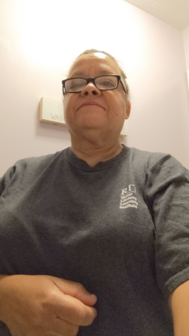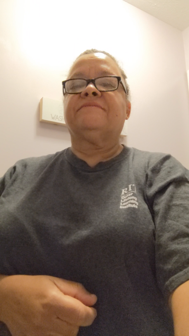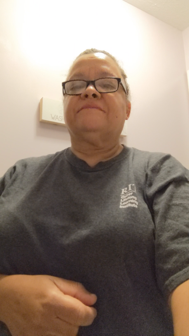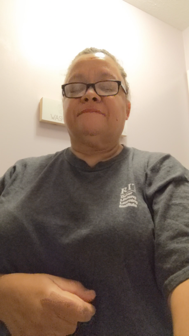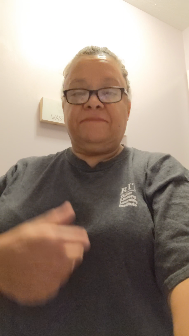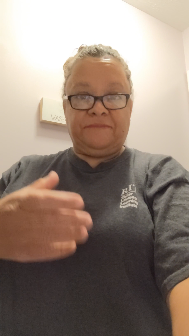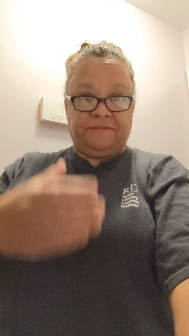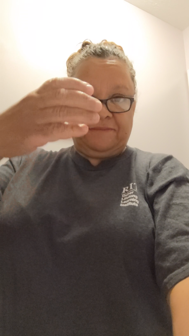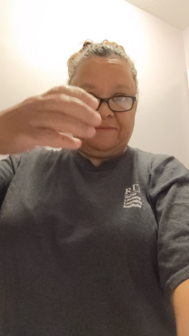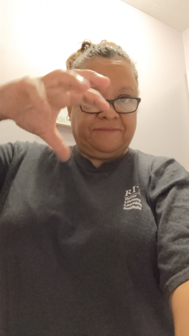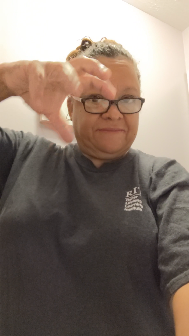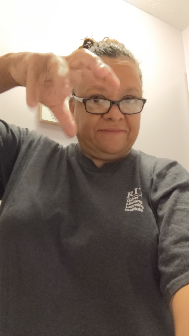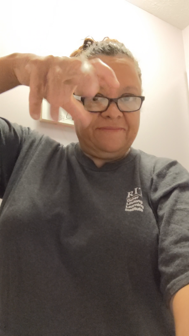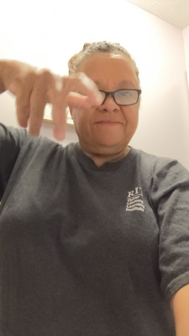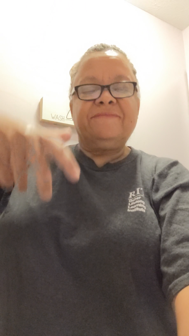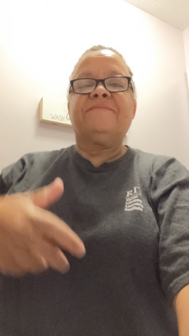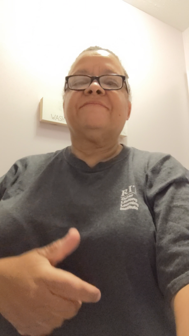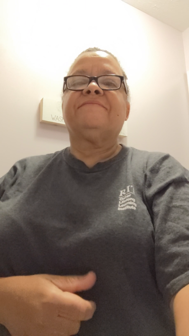jar